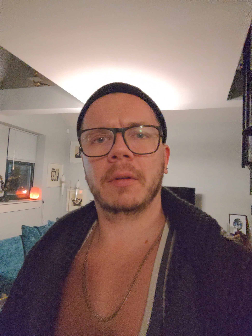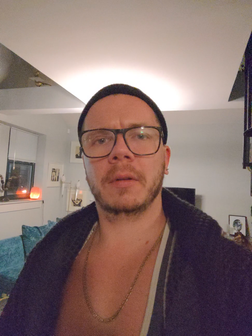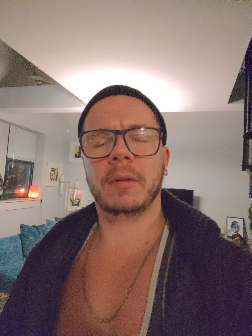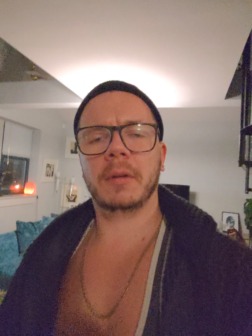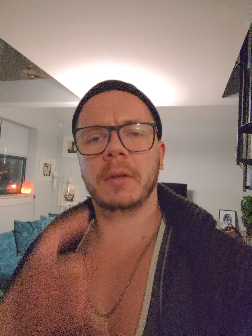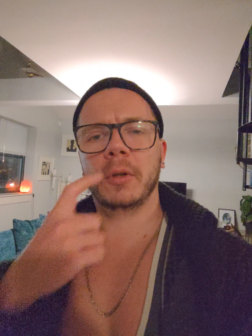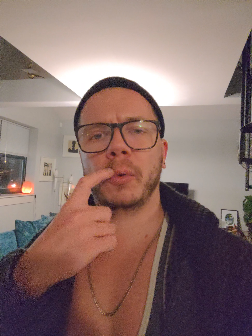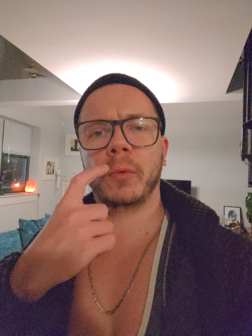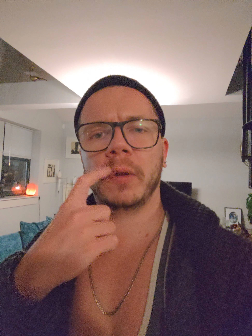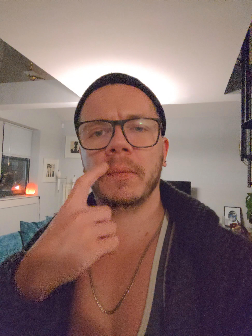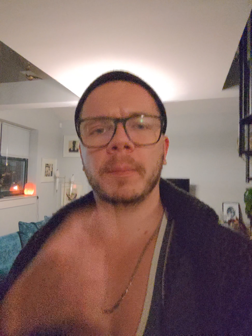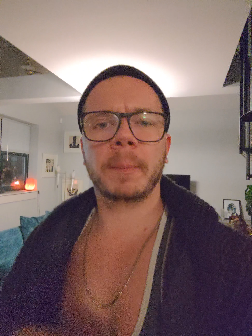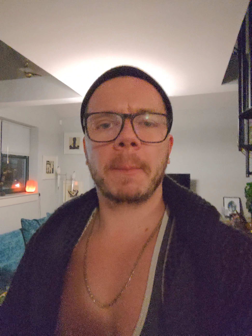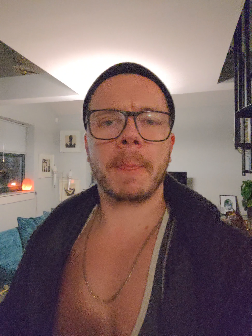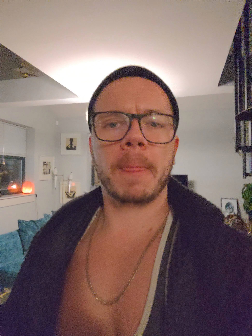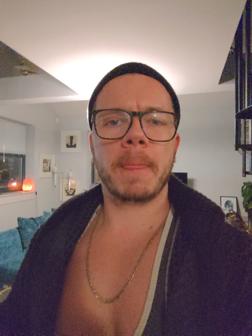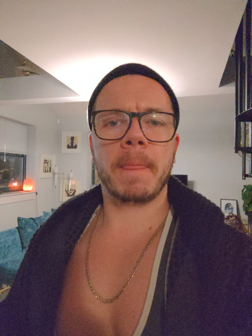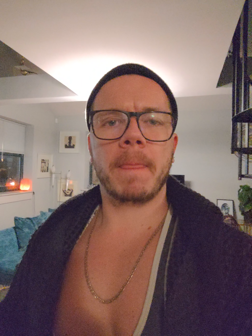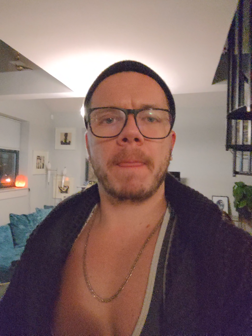tooth